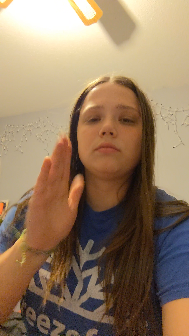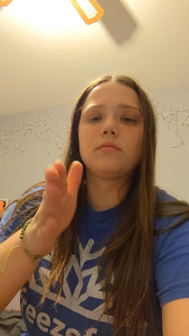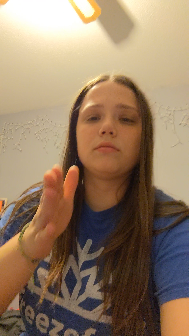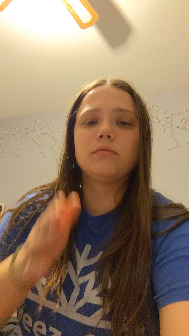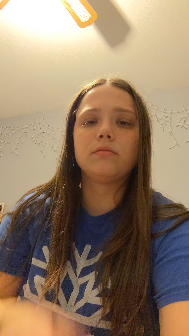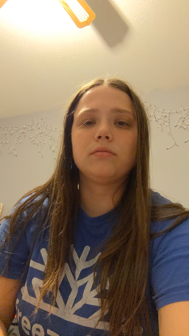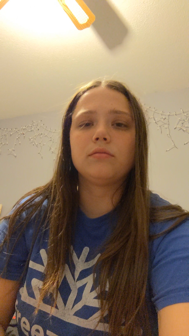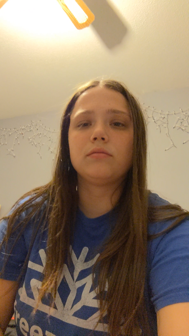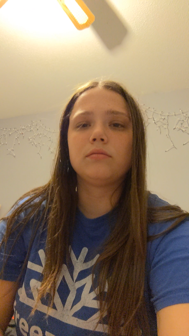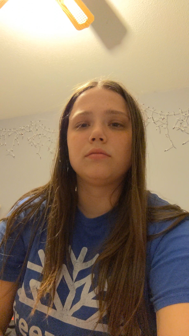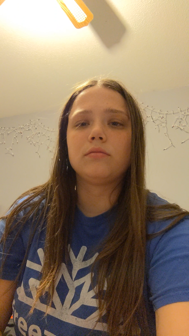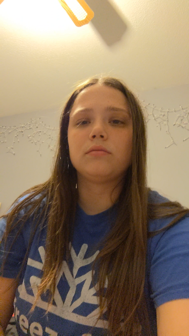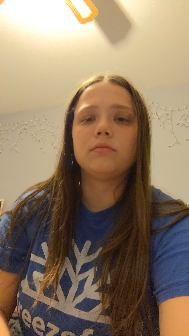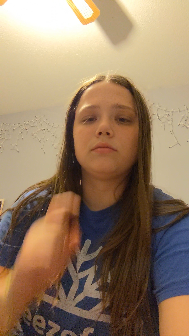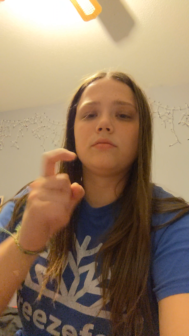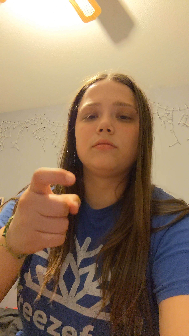present